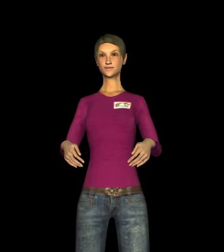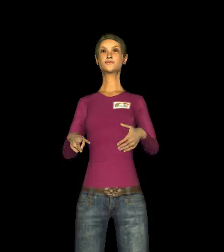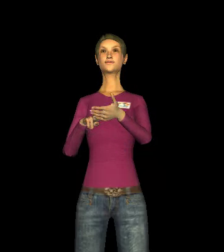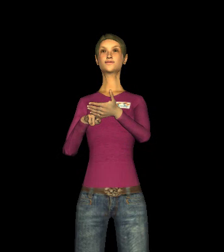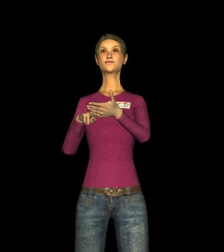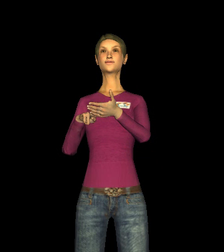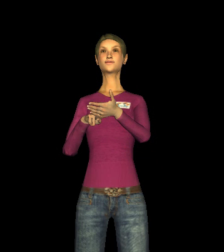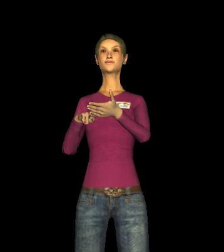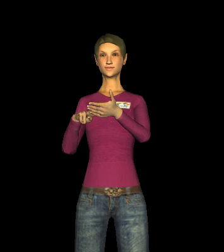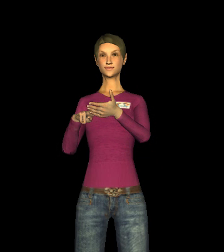يقرأ